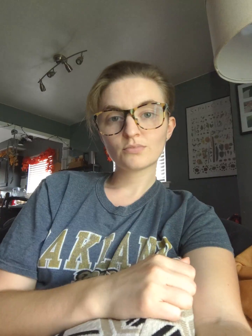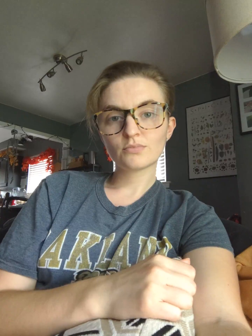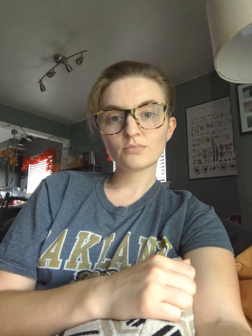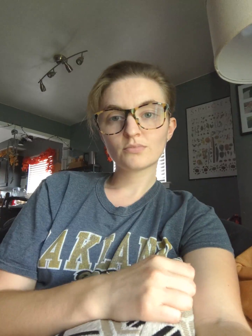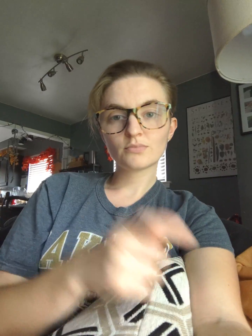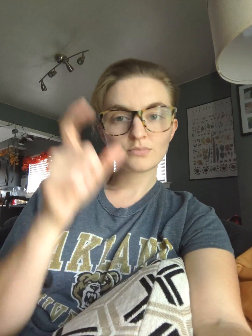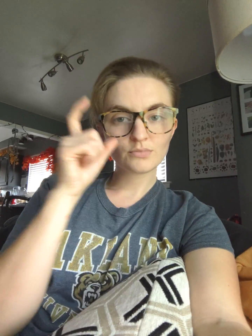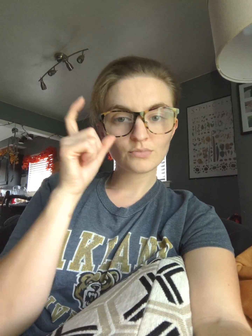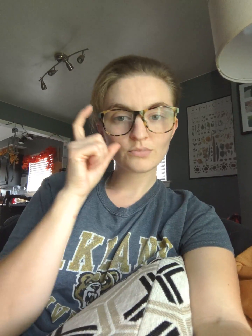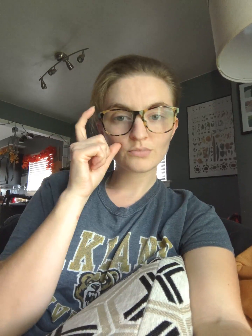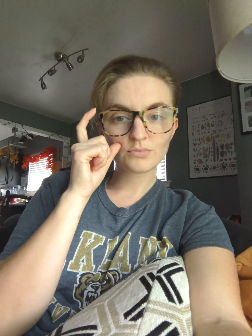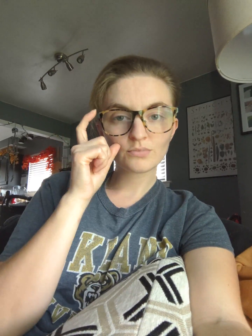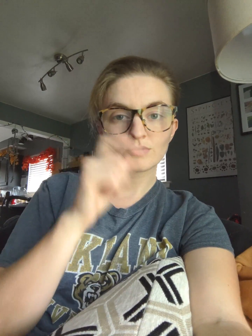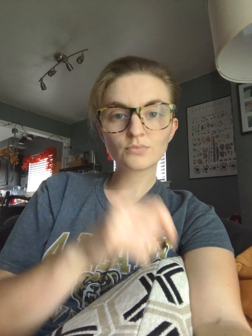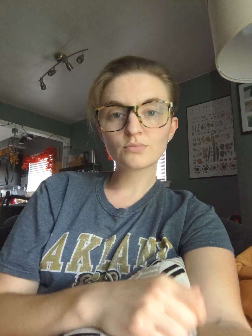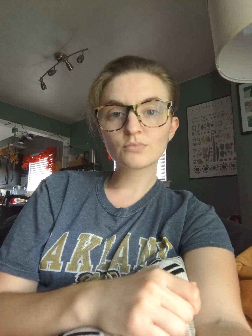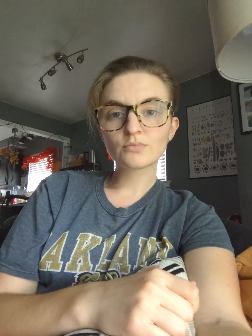glasses